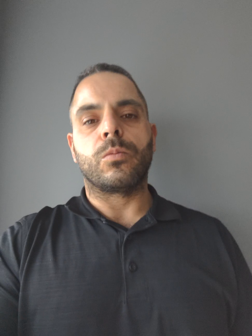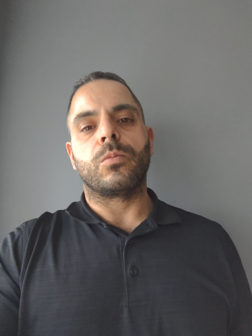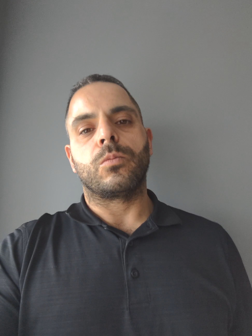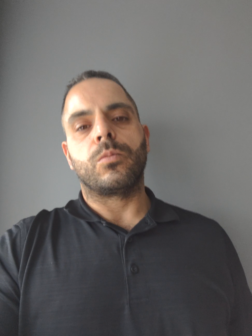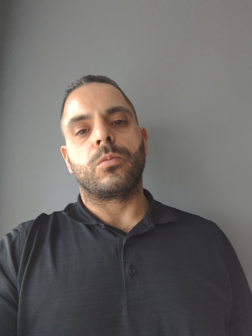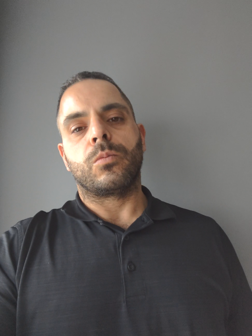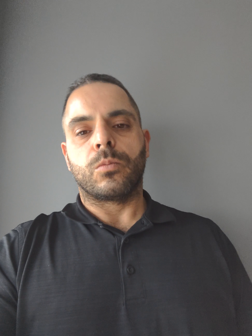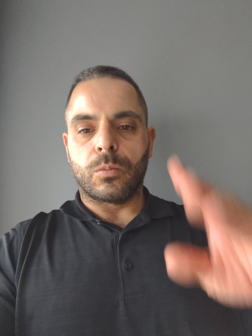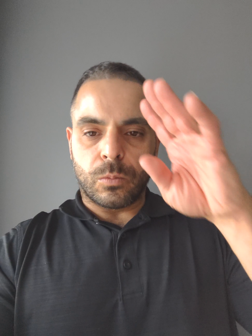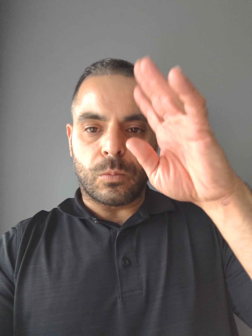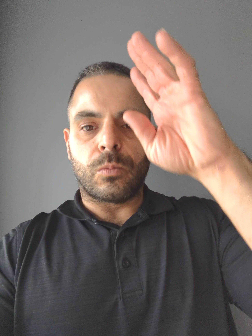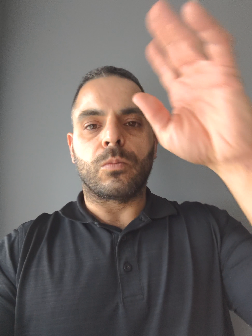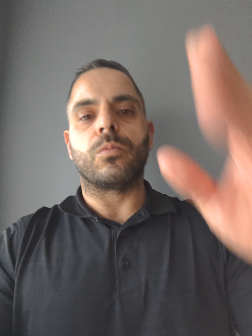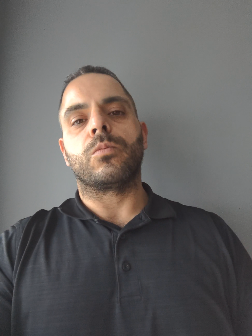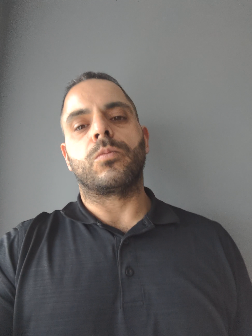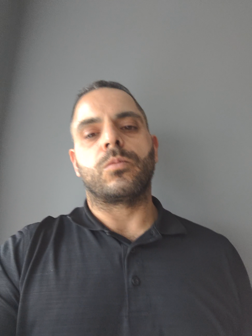pretend